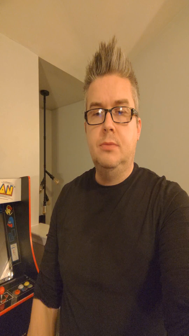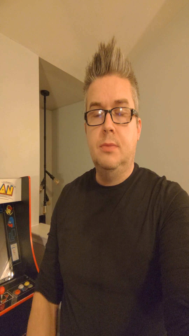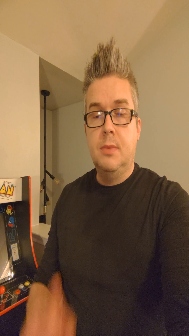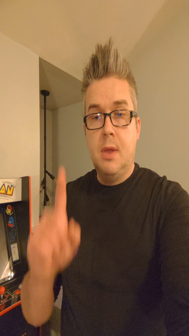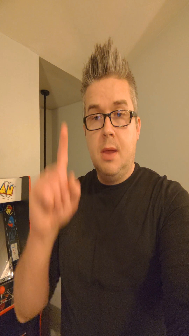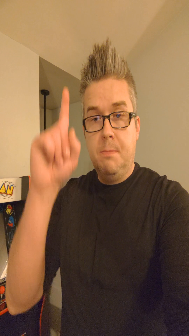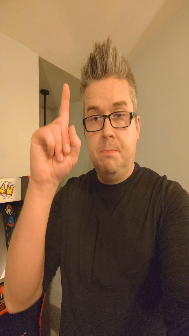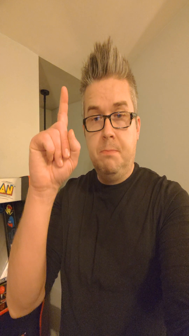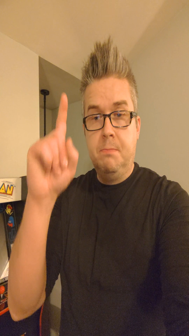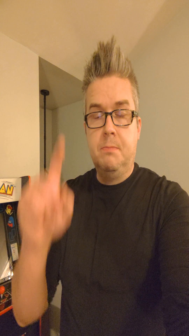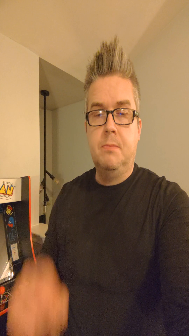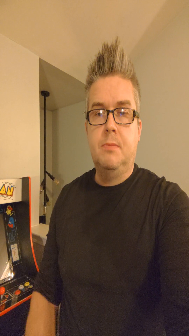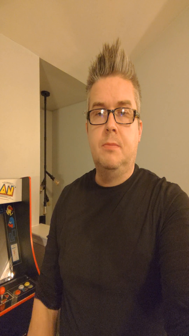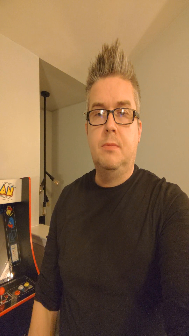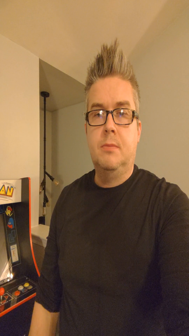up